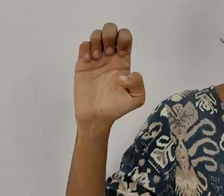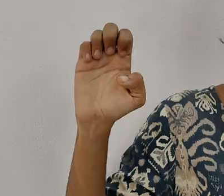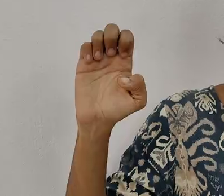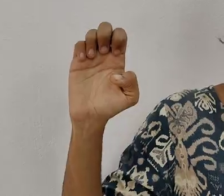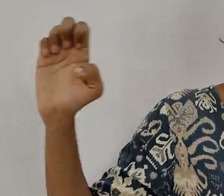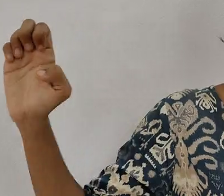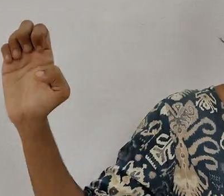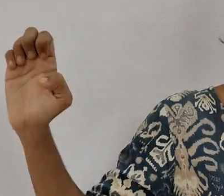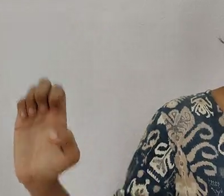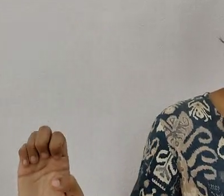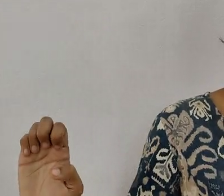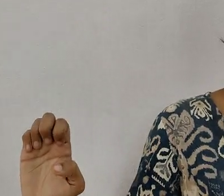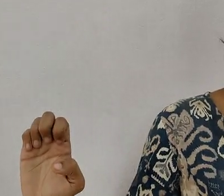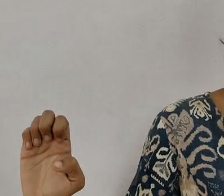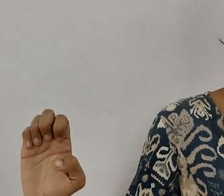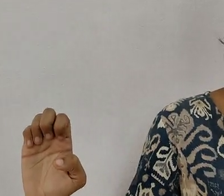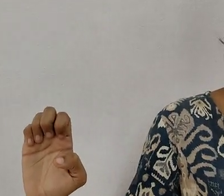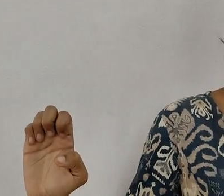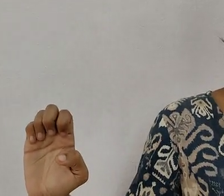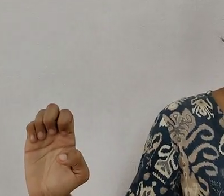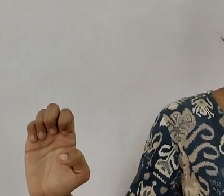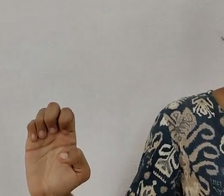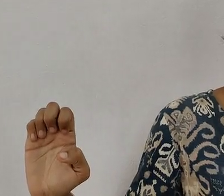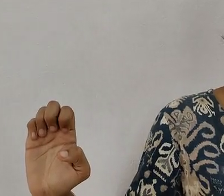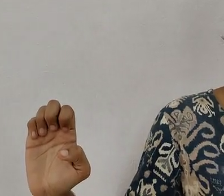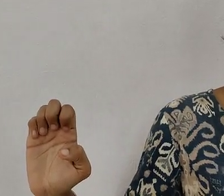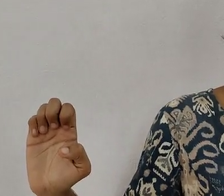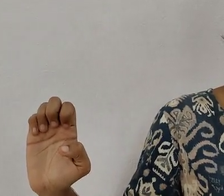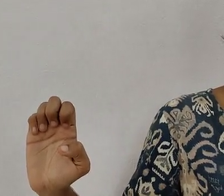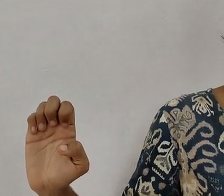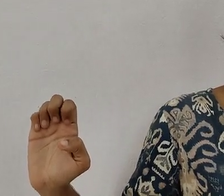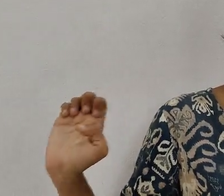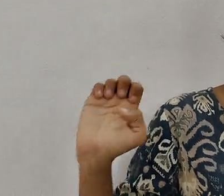ഈ